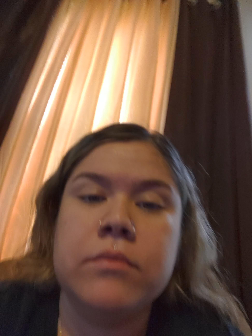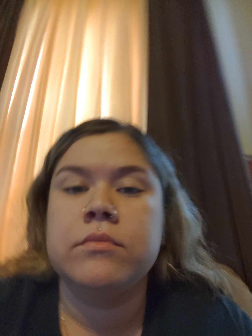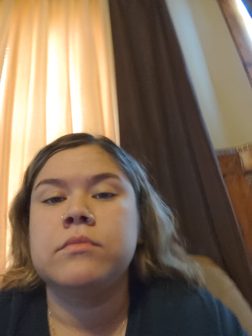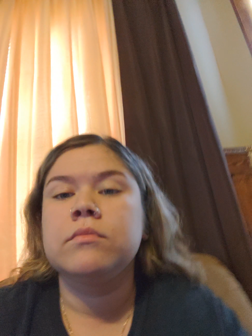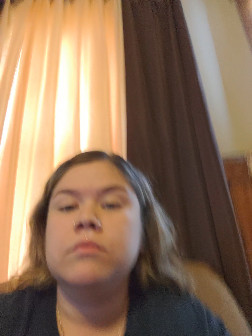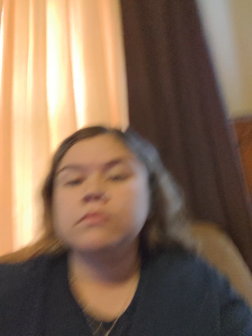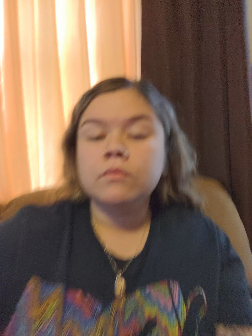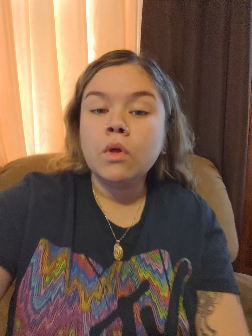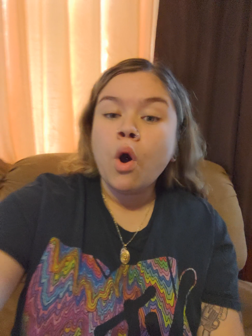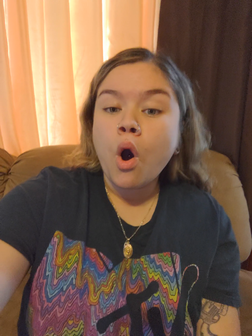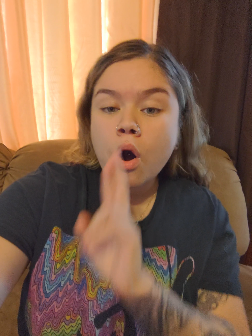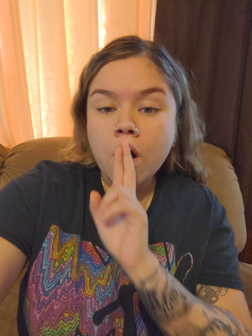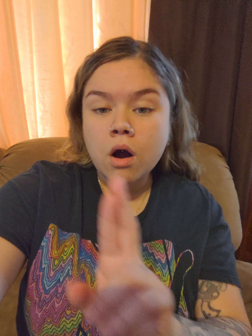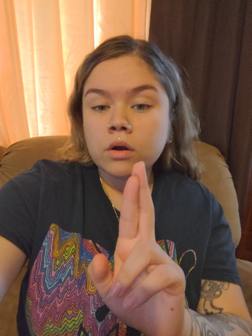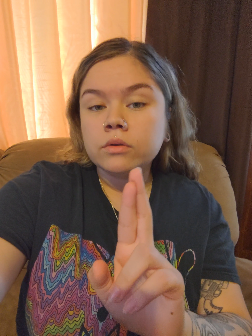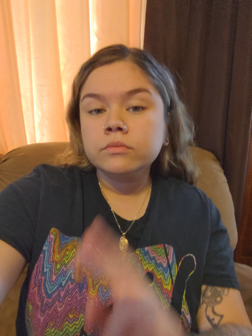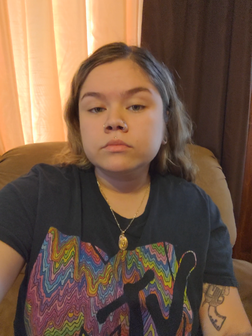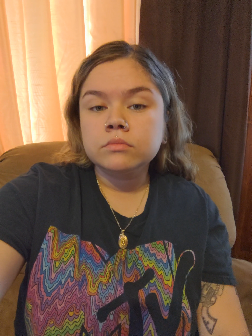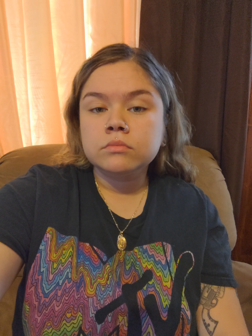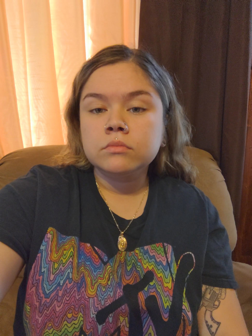are